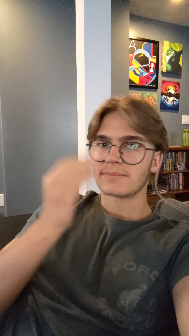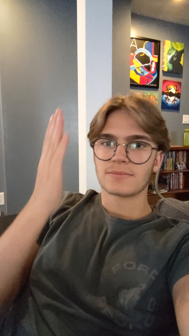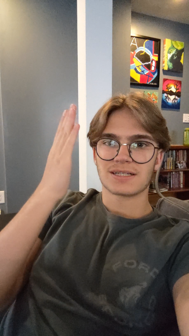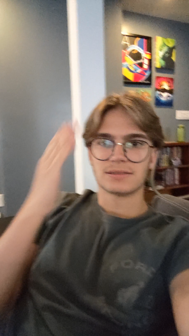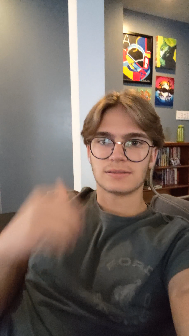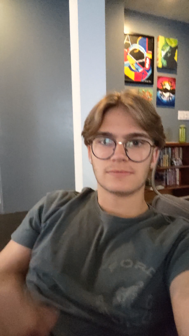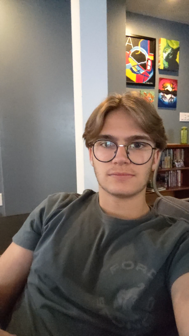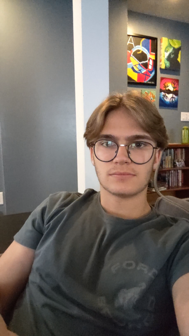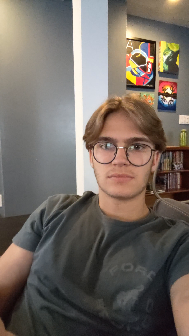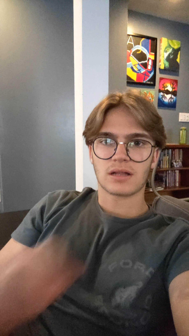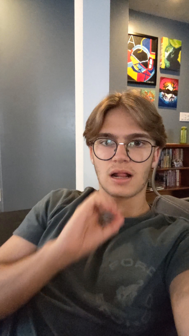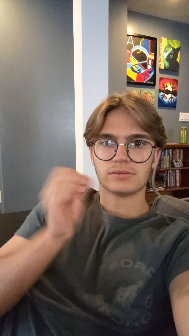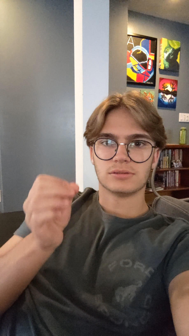none